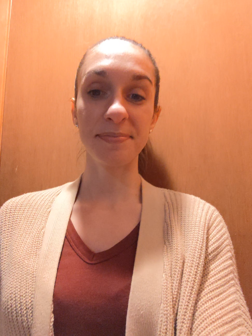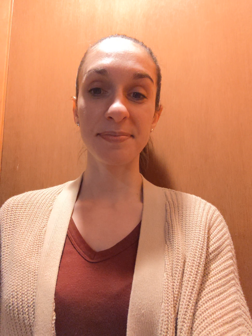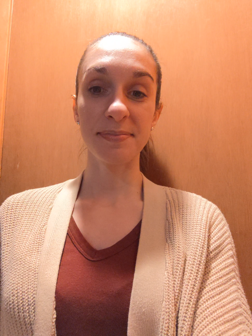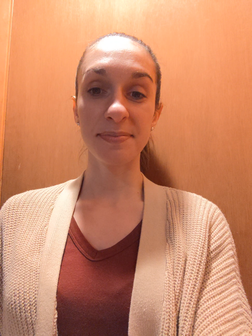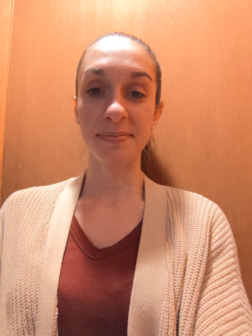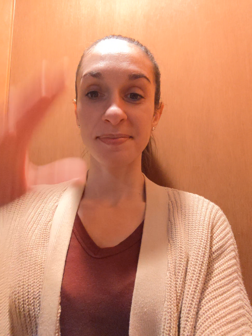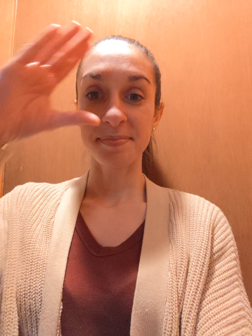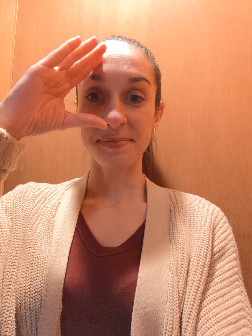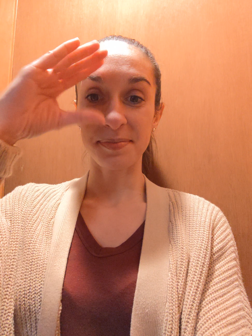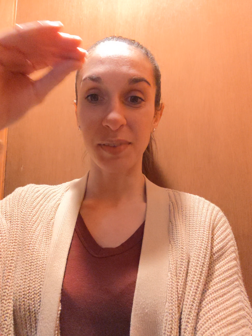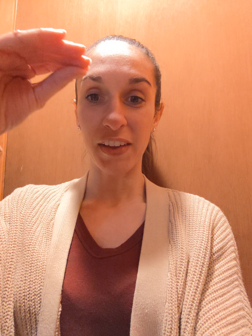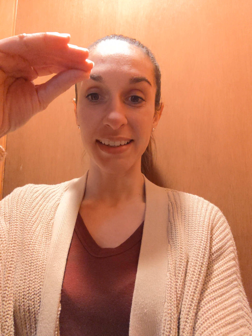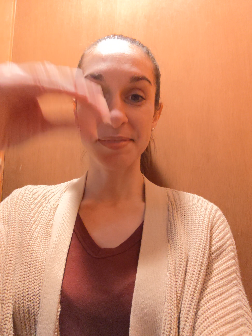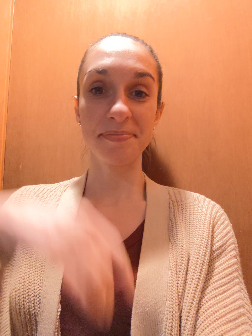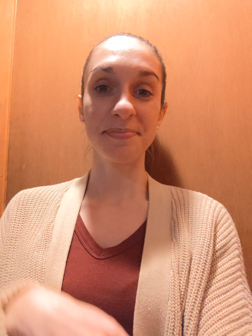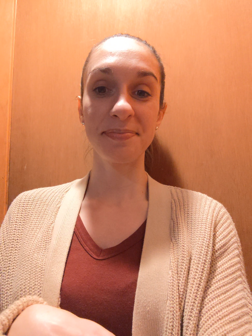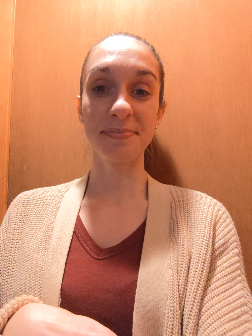boy